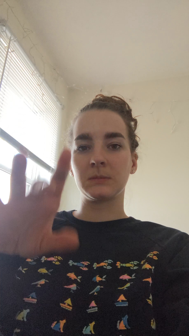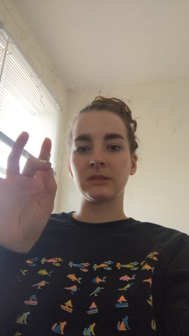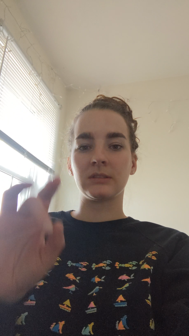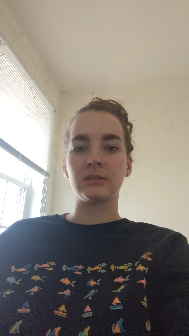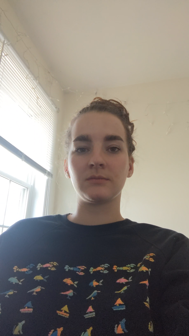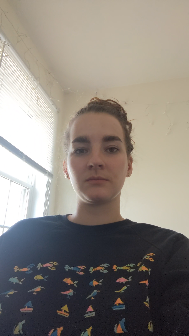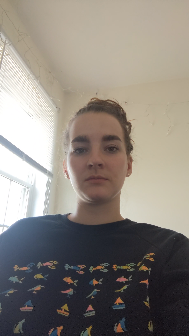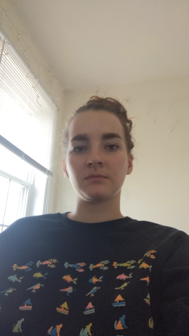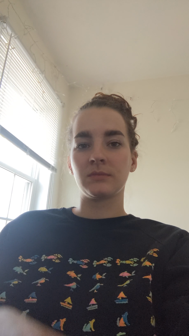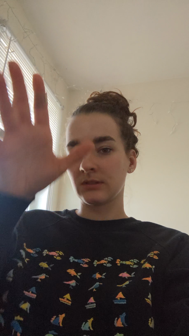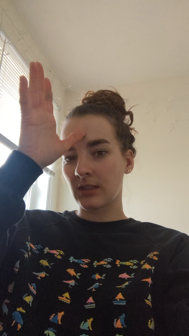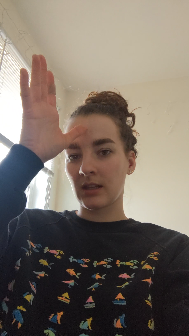daddy